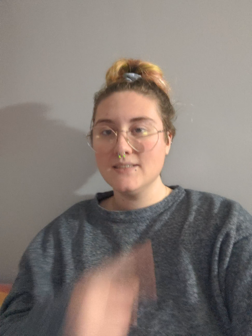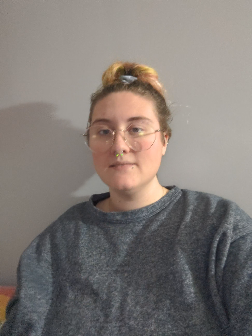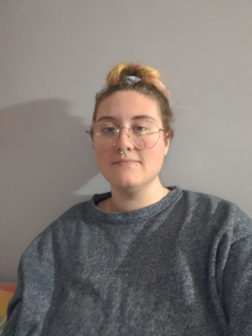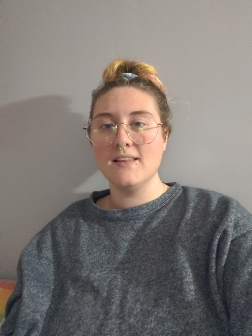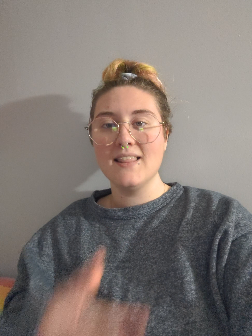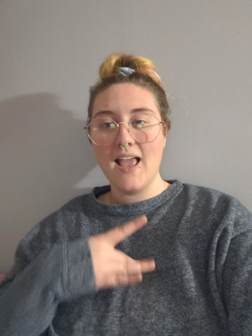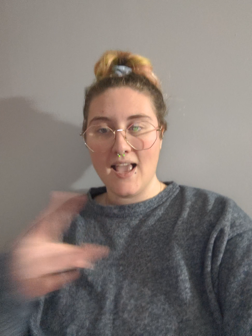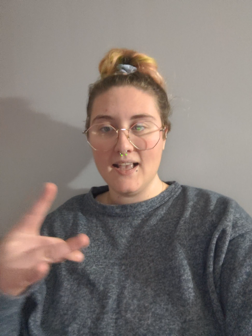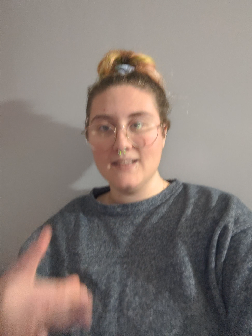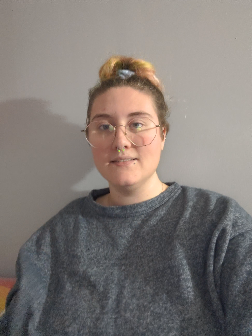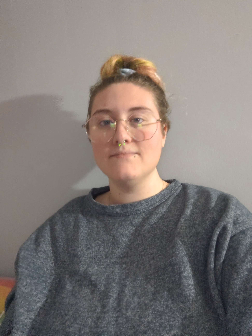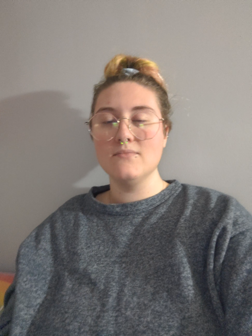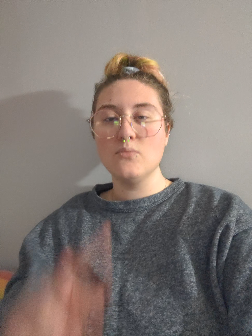like